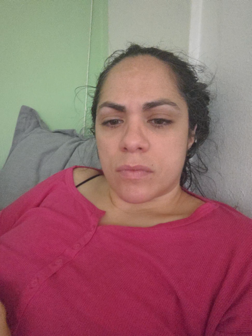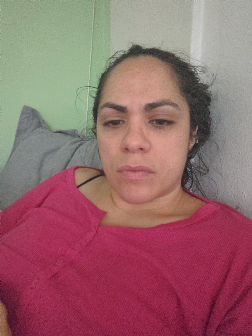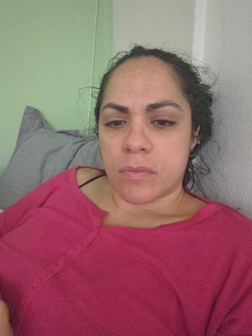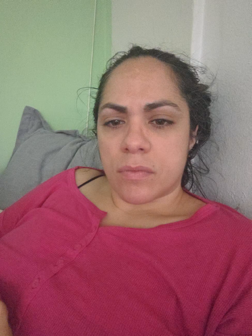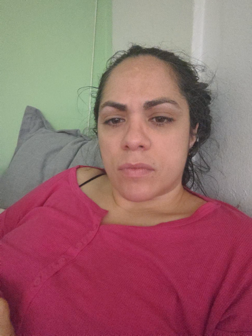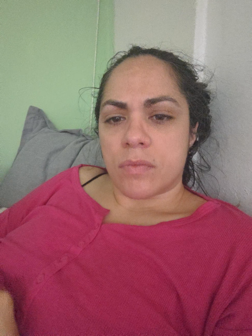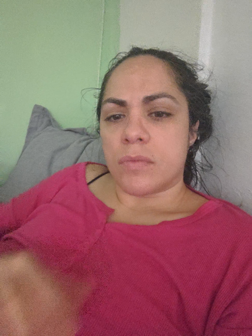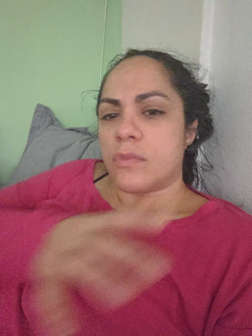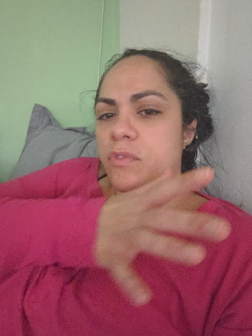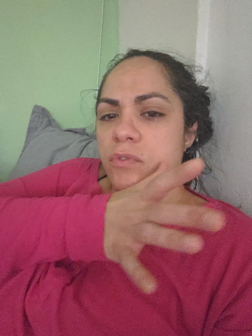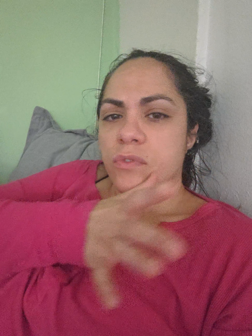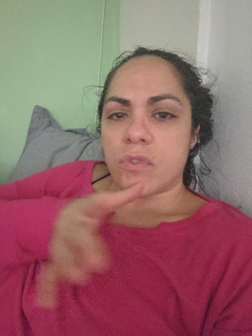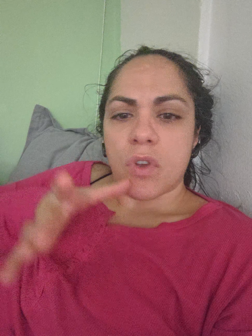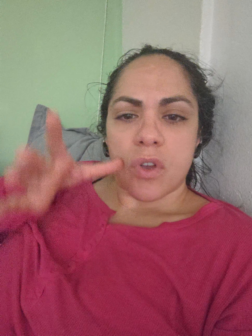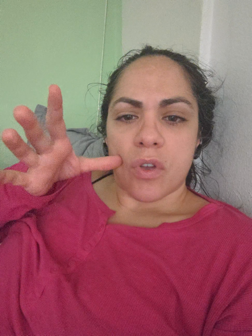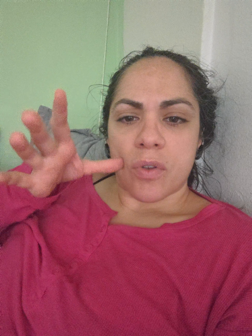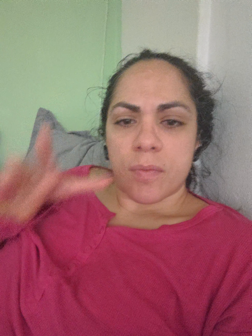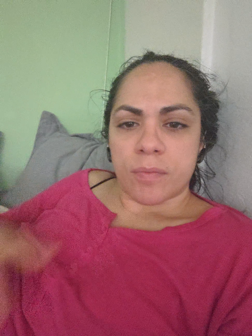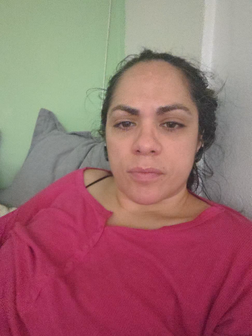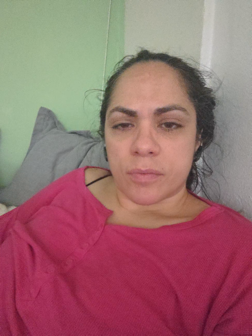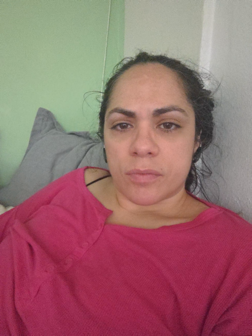farm